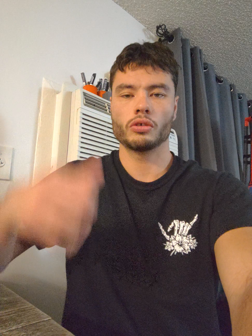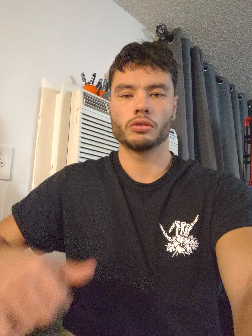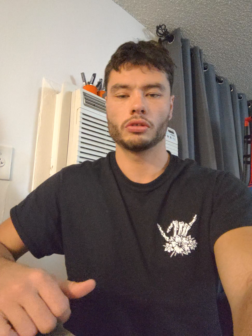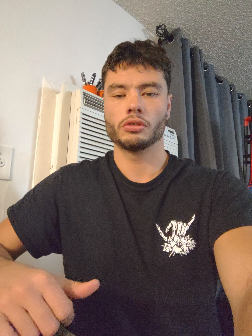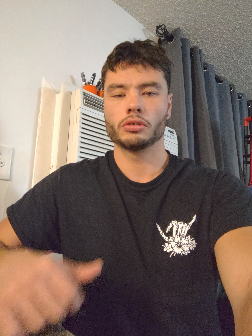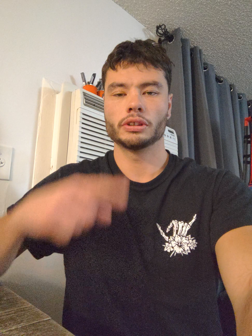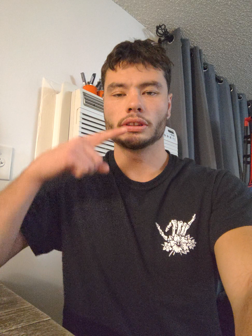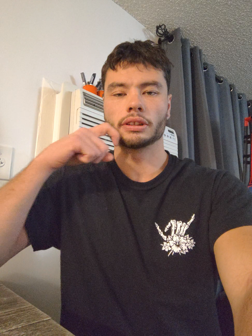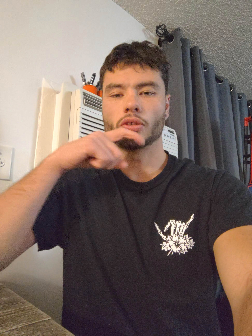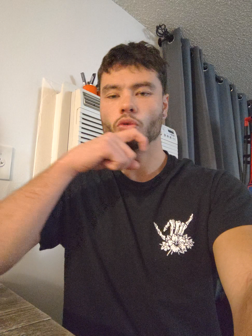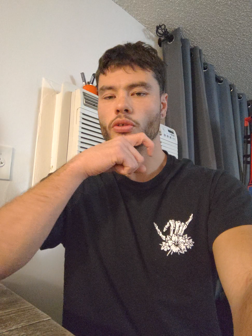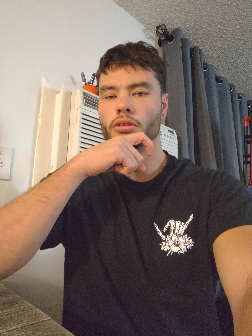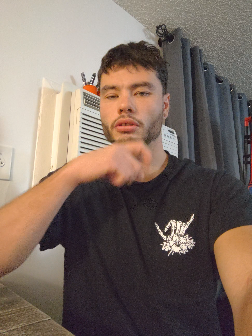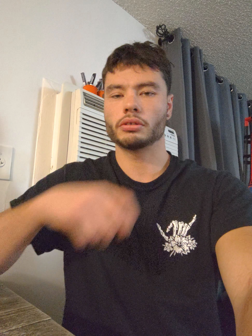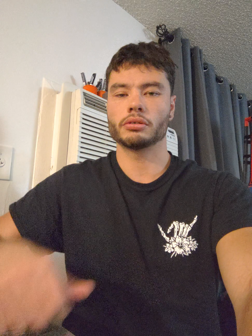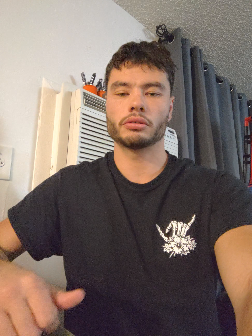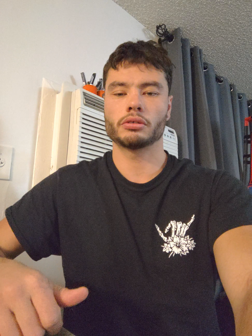cereal